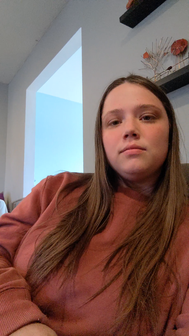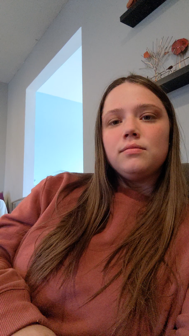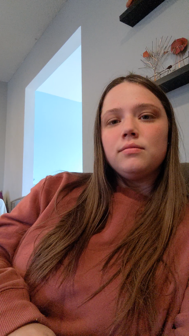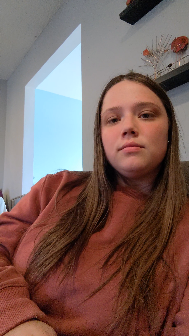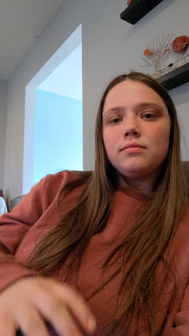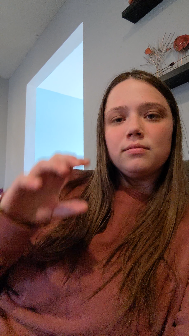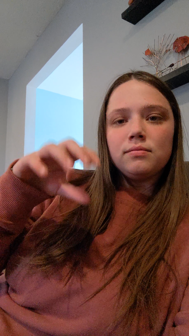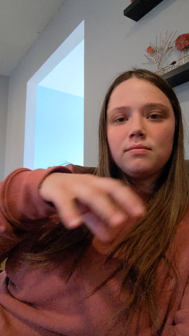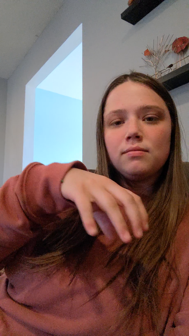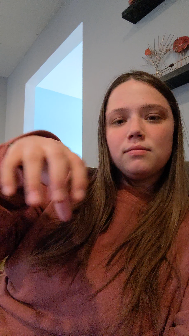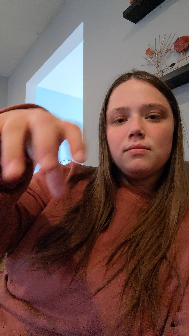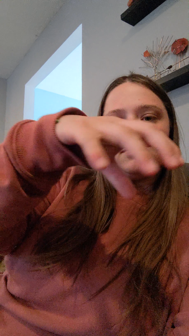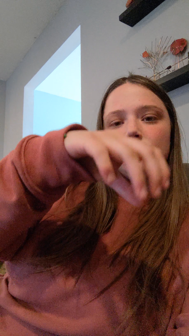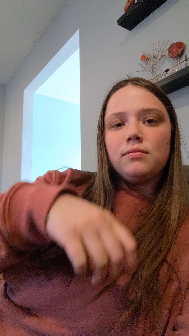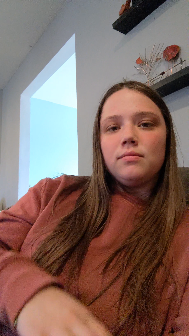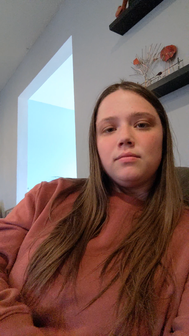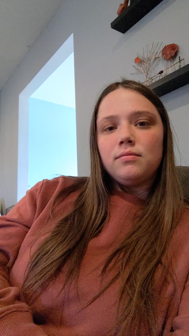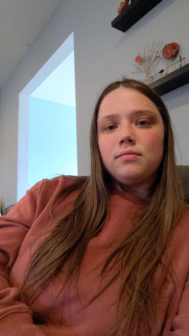block